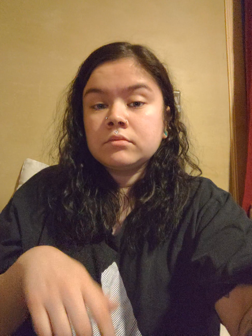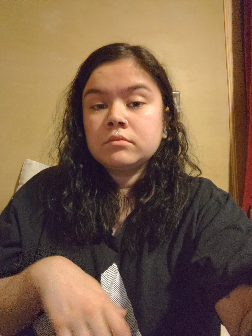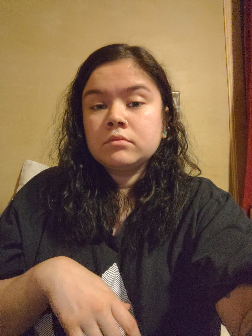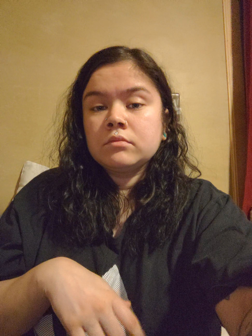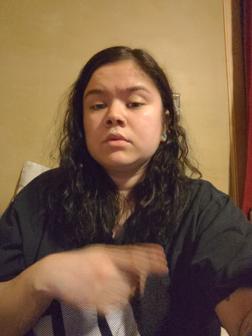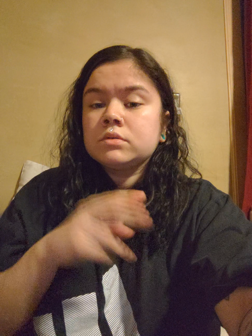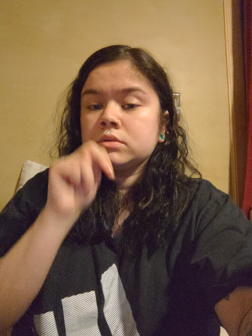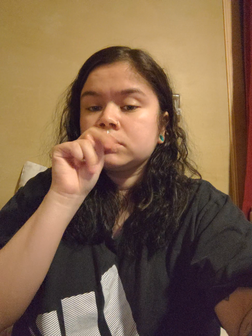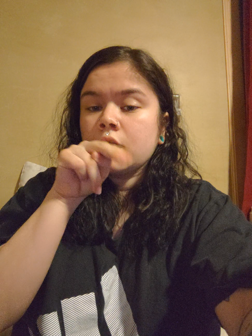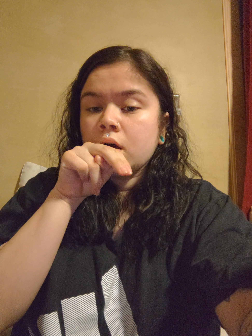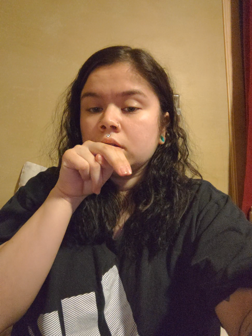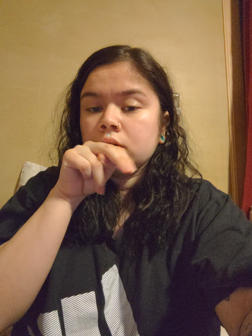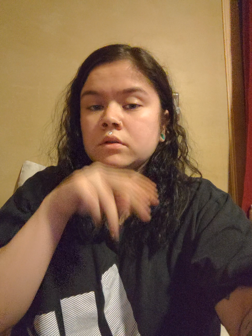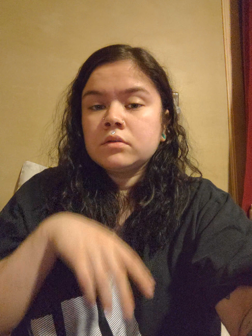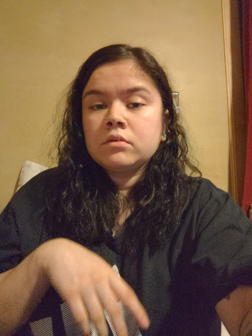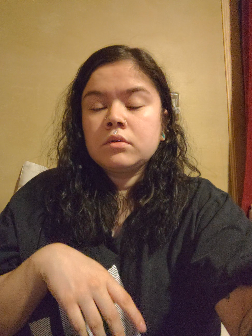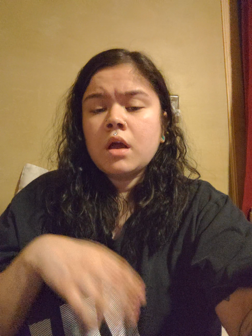tongue